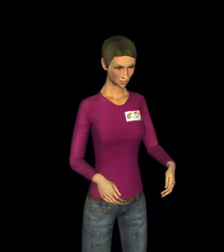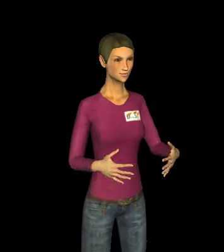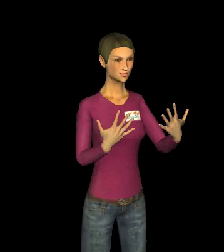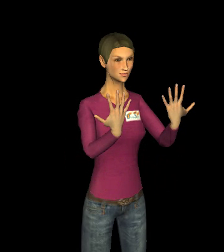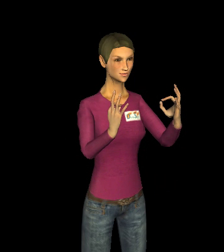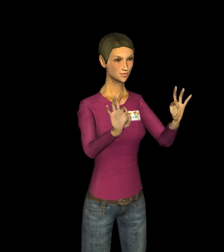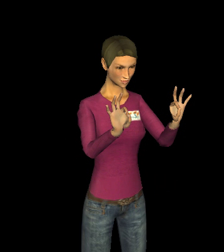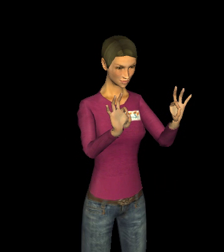10